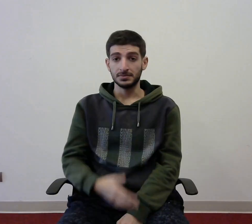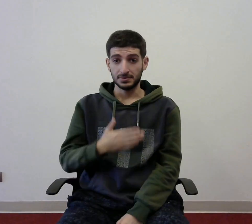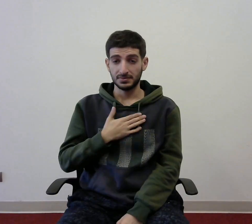mən